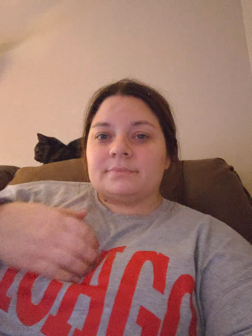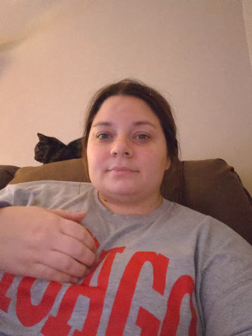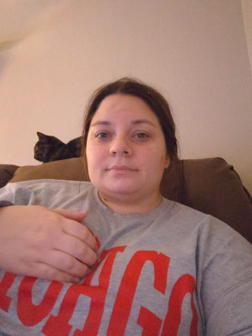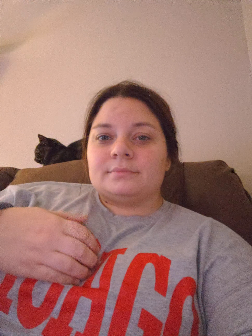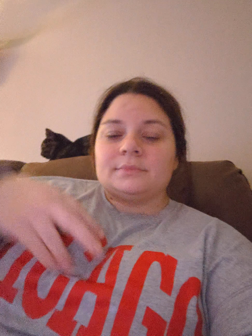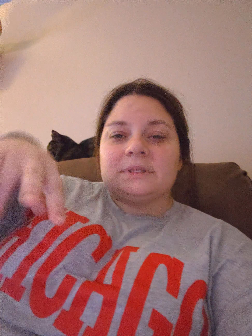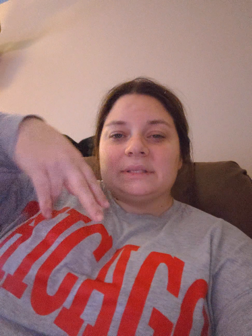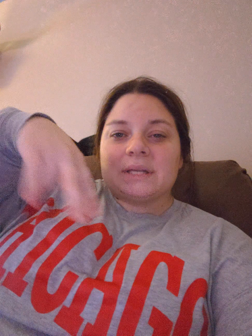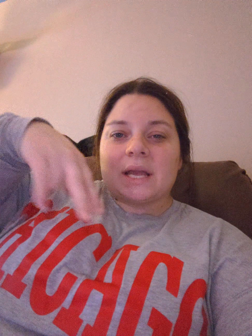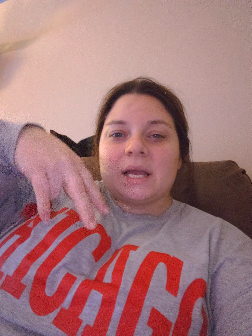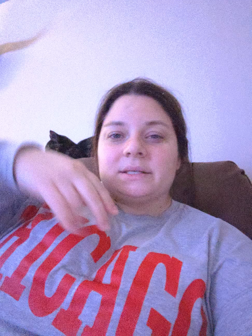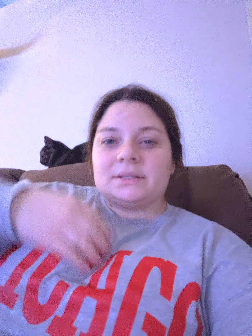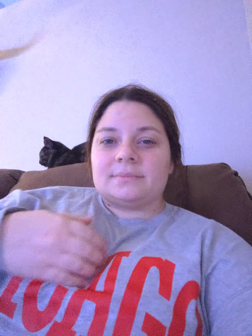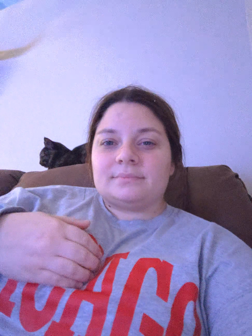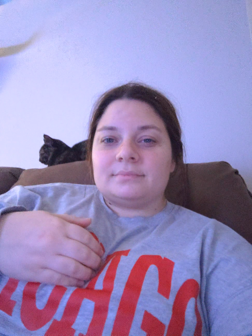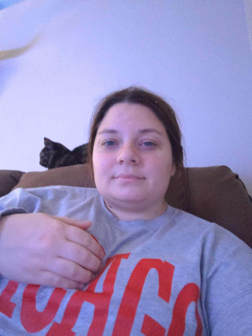dance